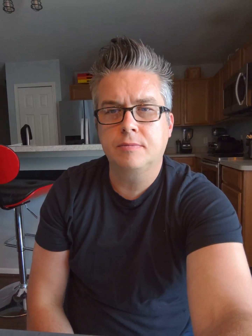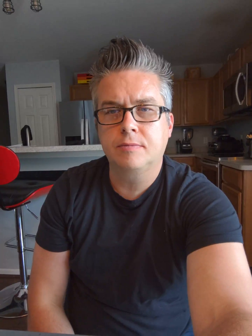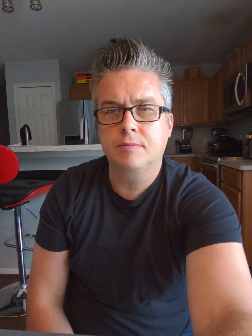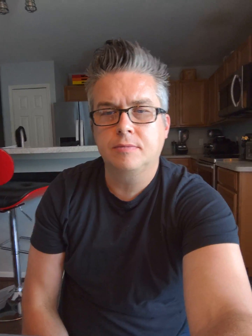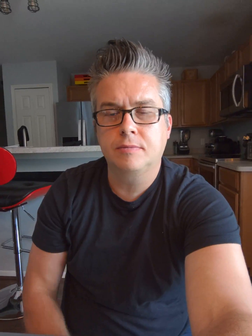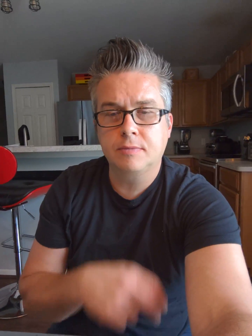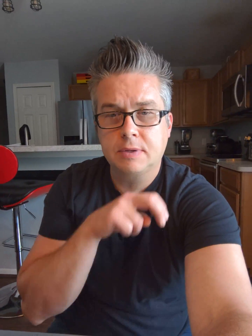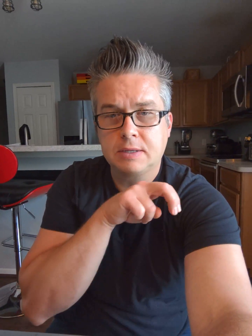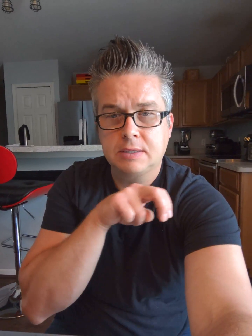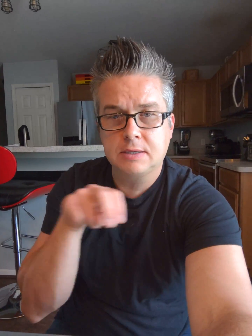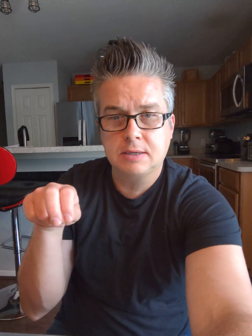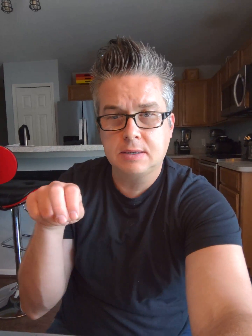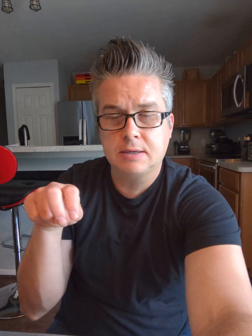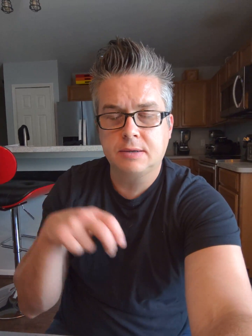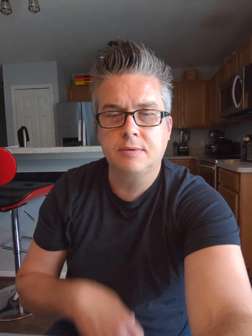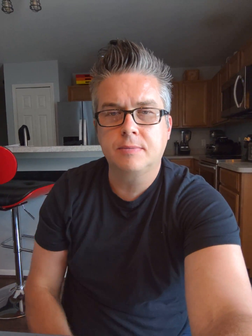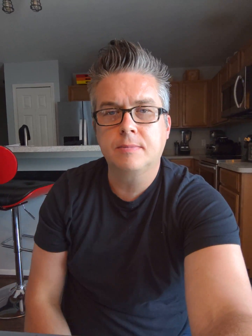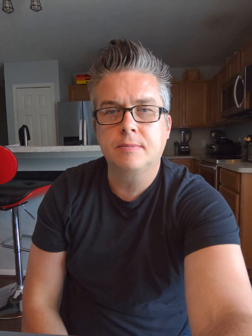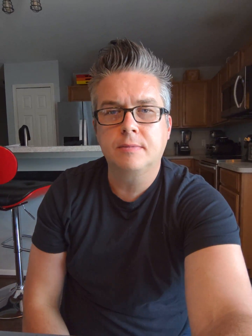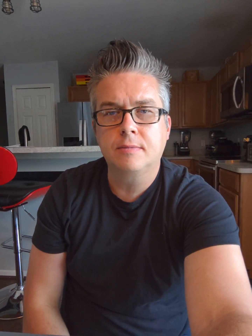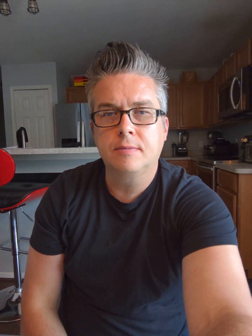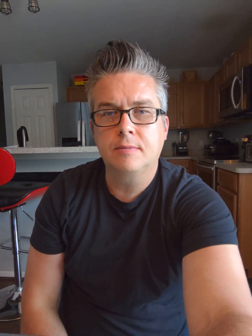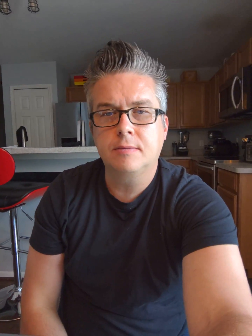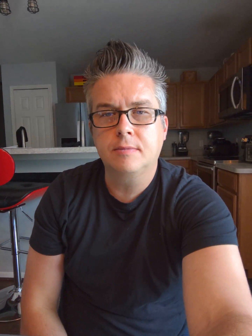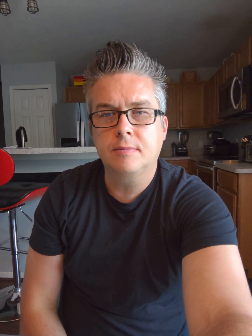porch